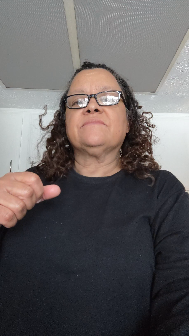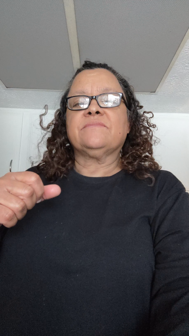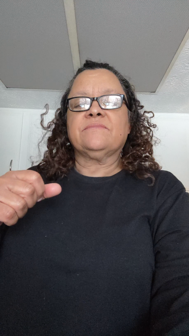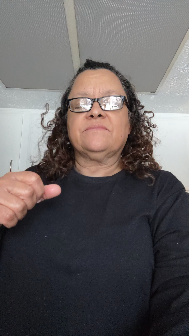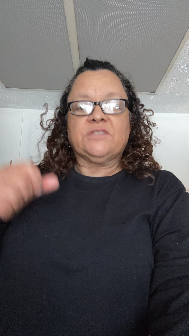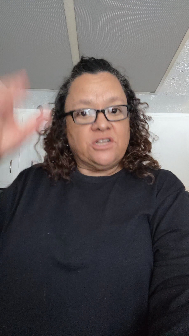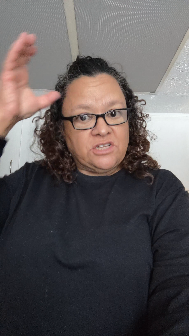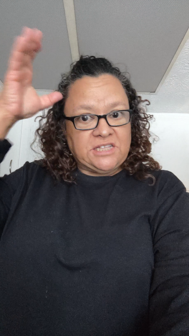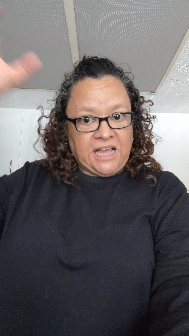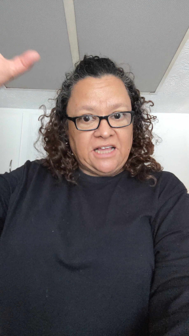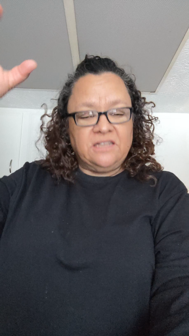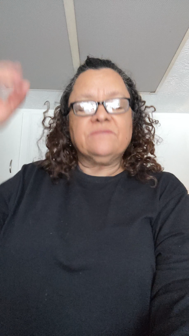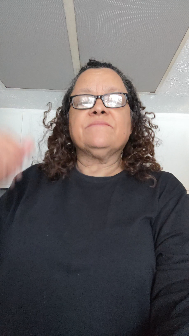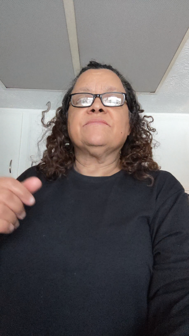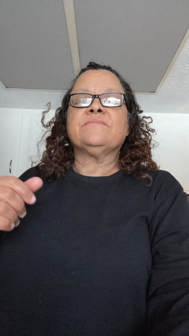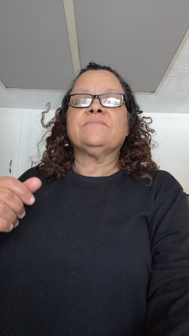deer